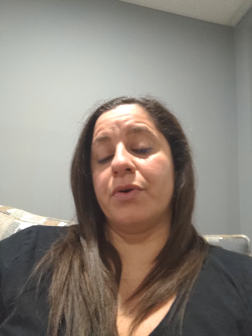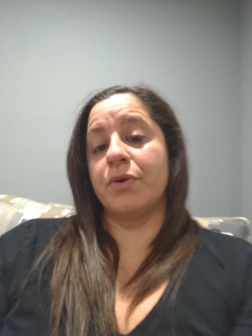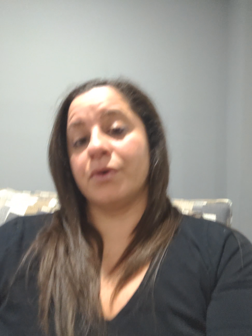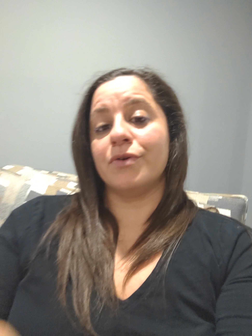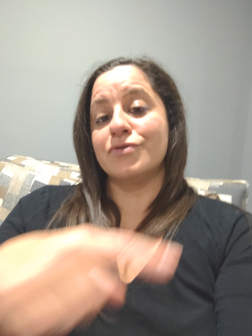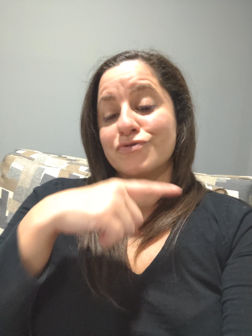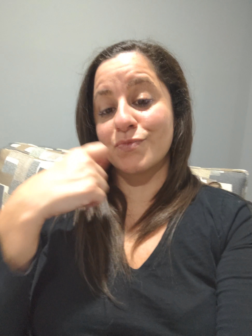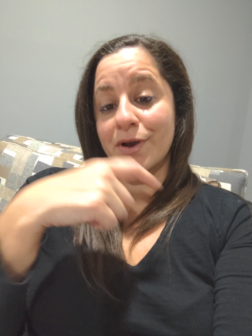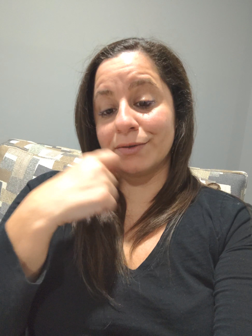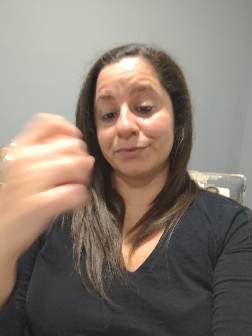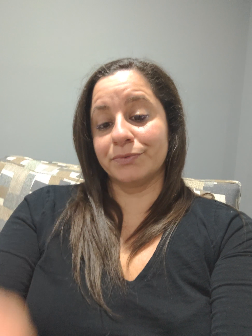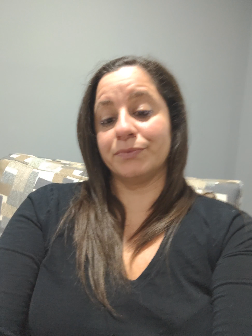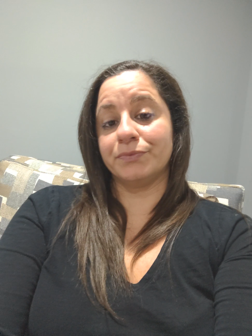dryer